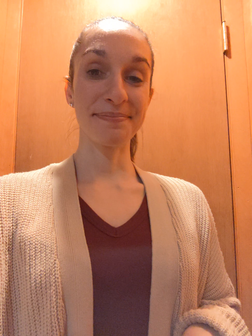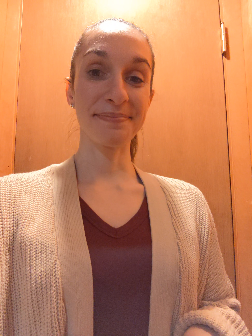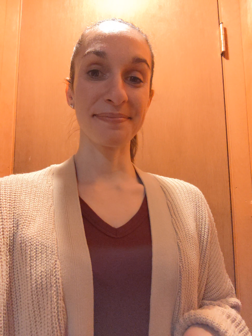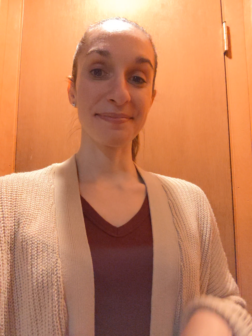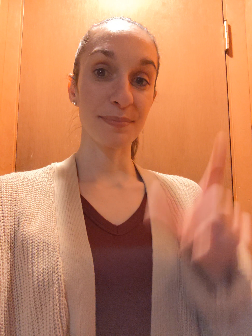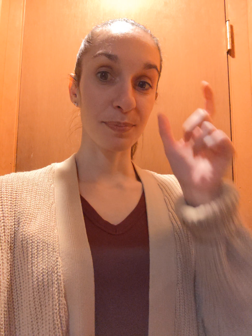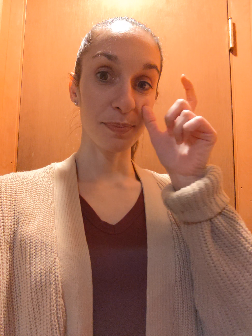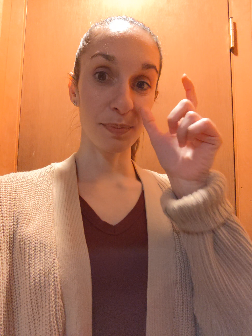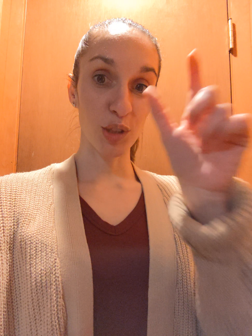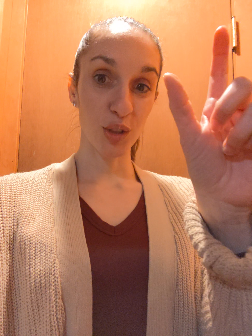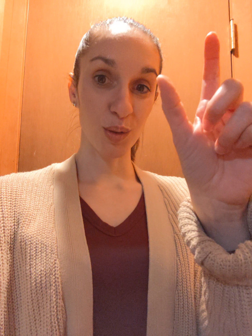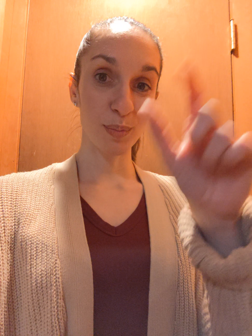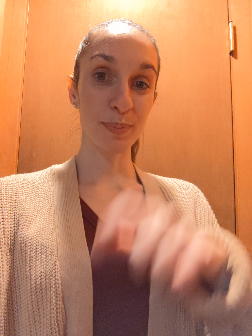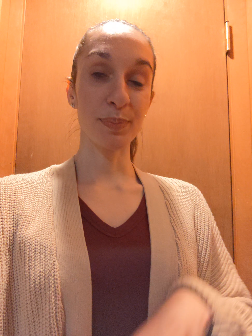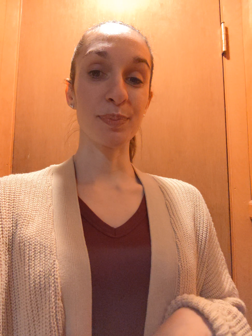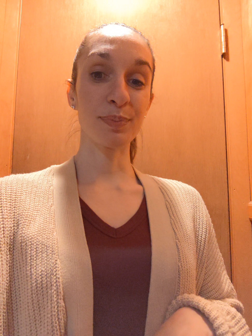moon